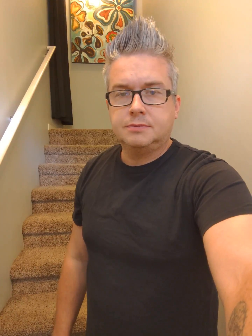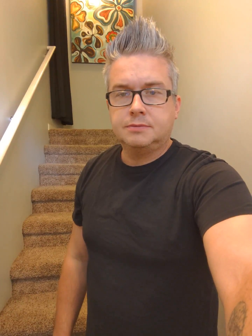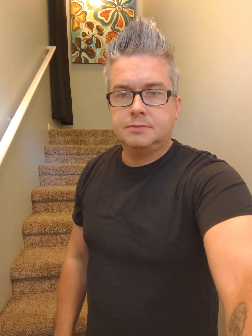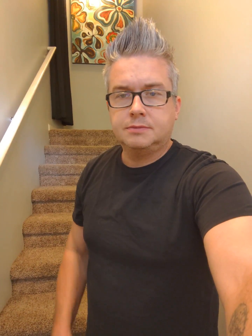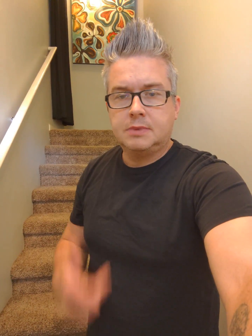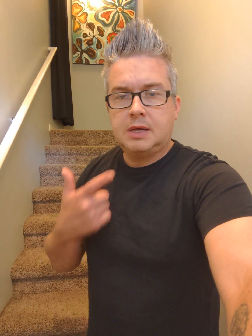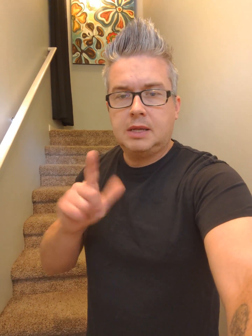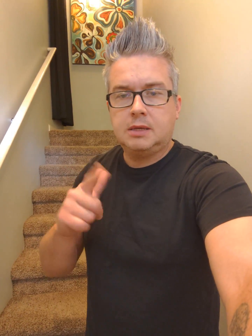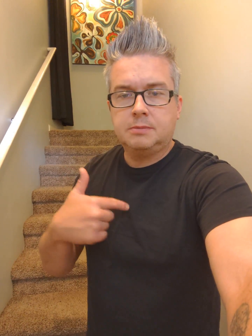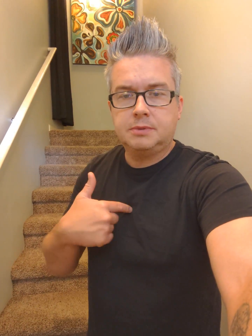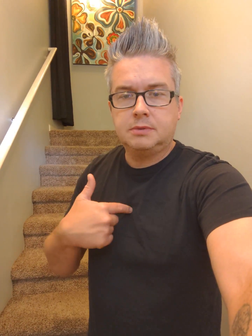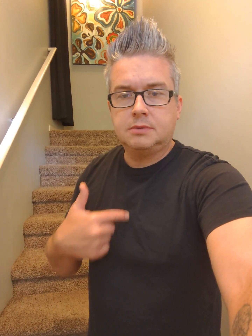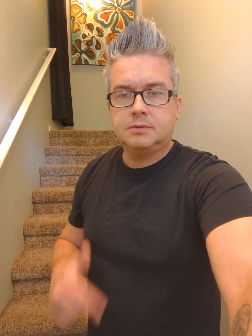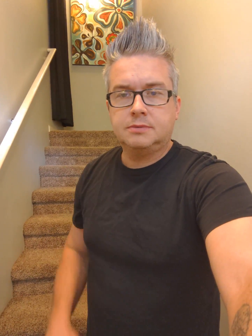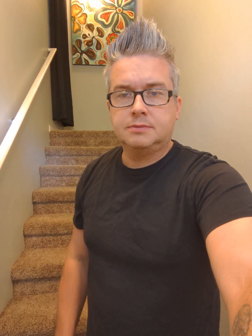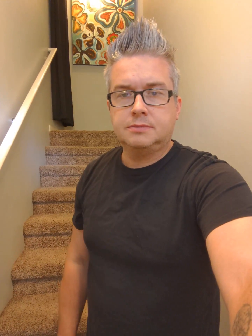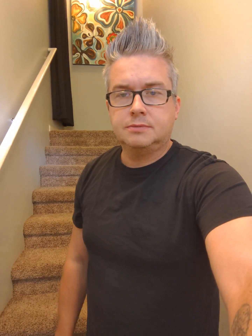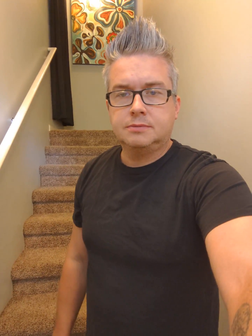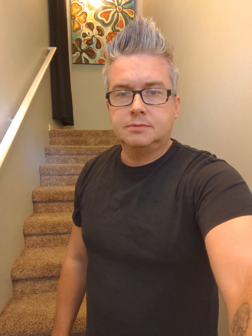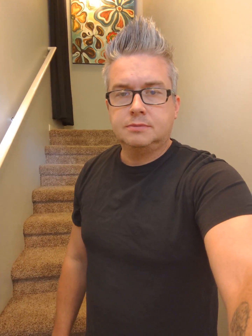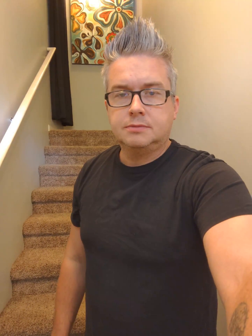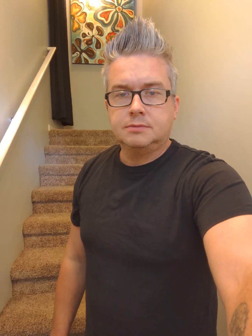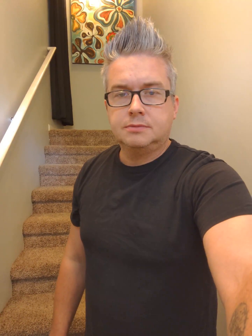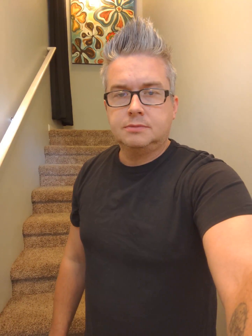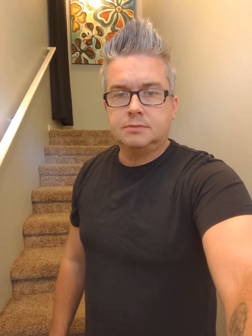let me